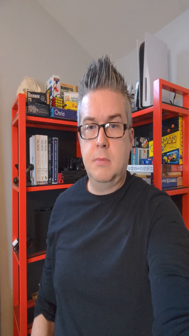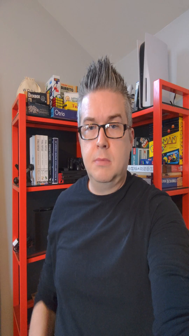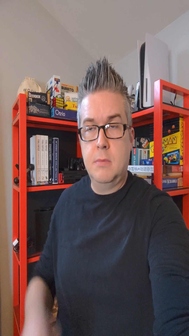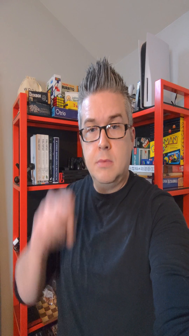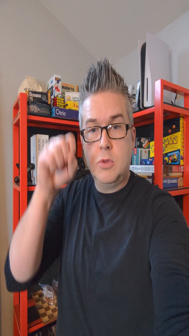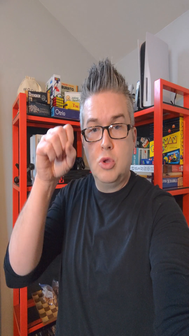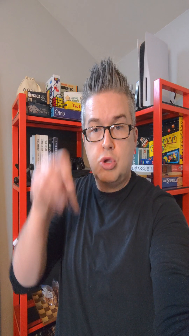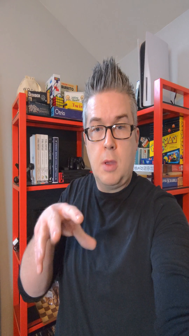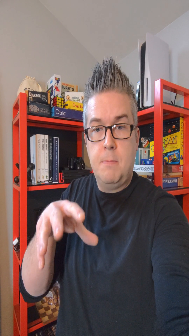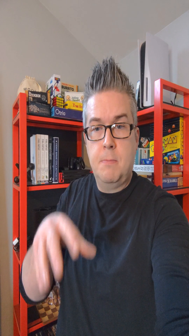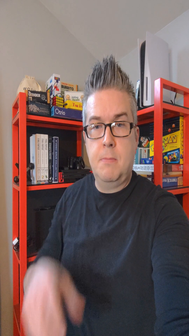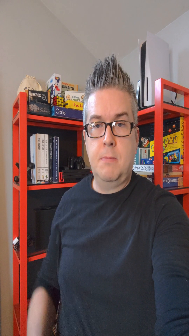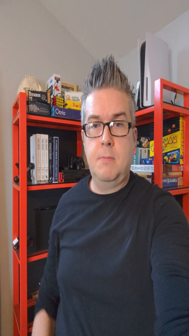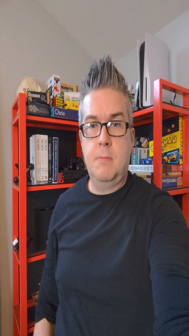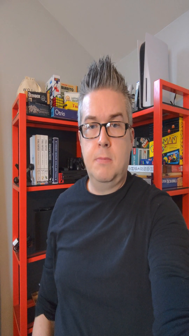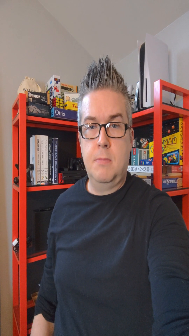drop